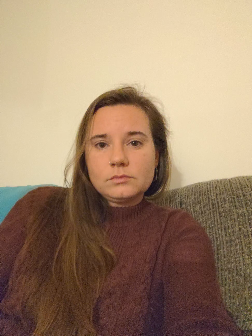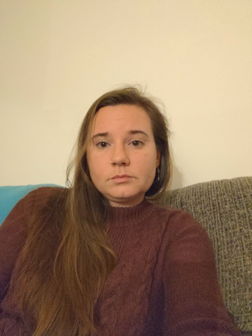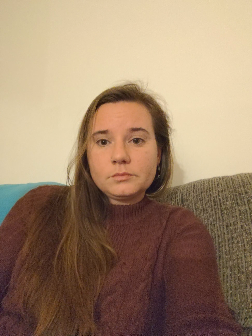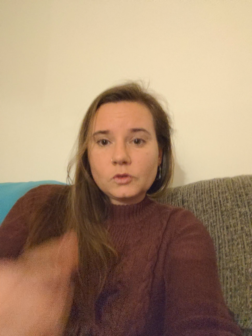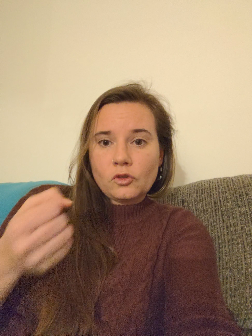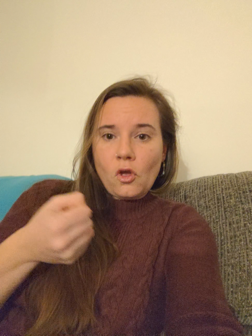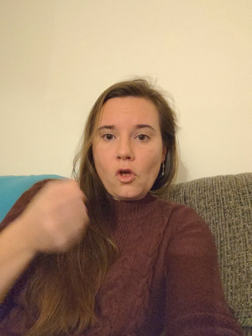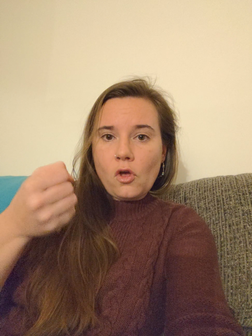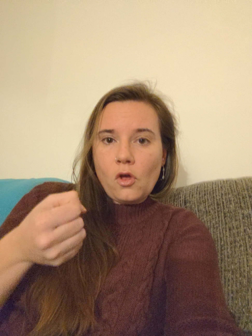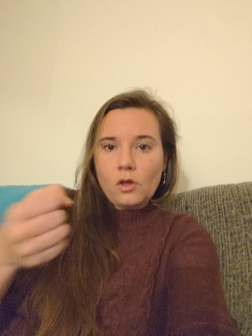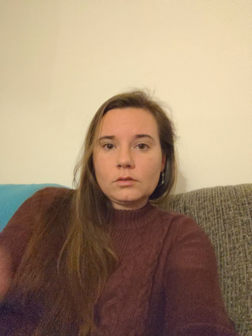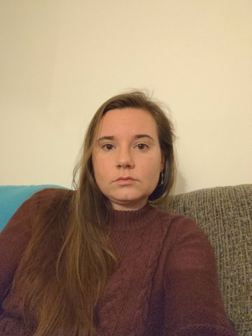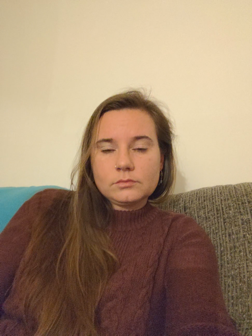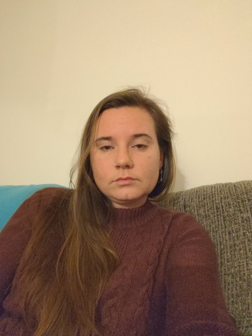car